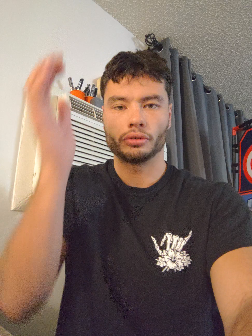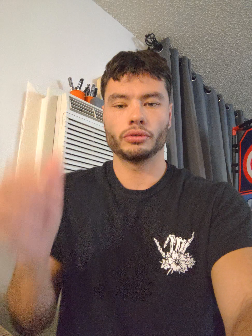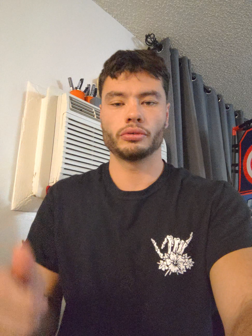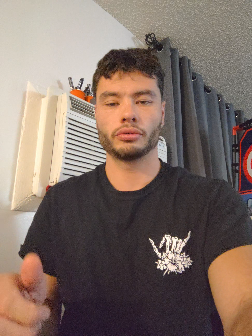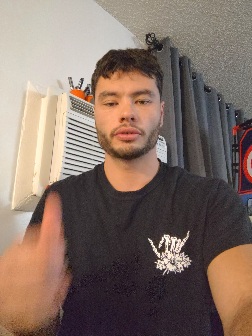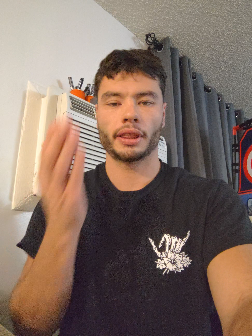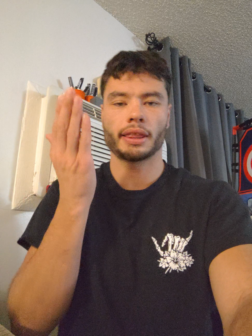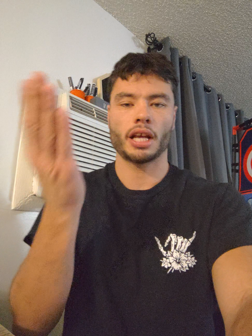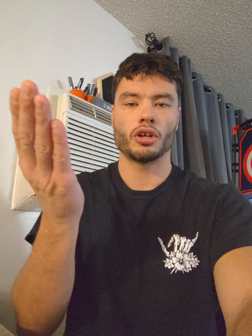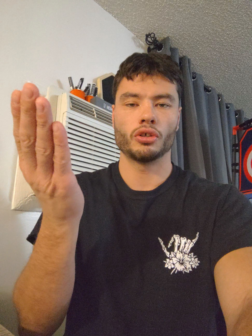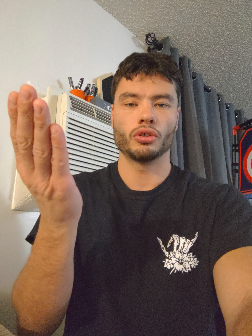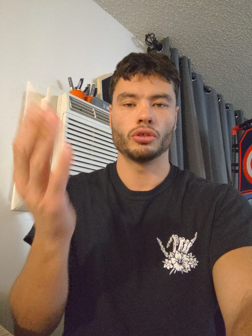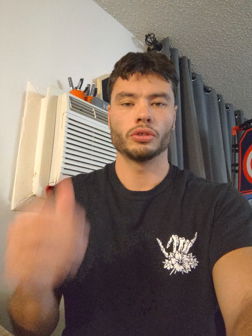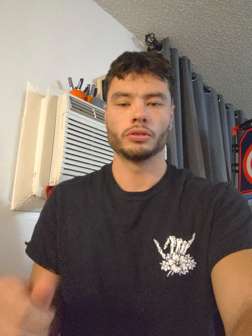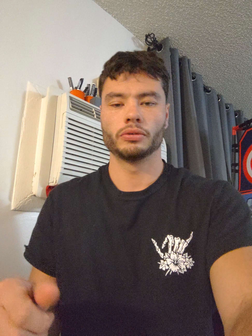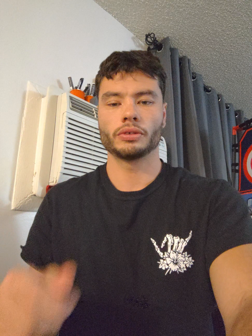there